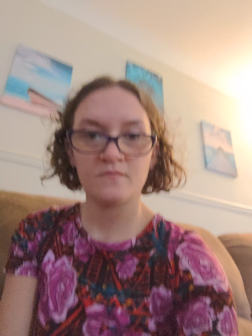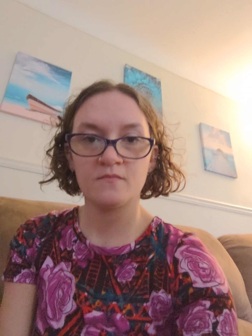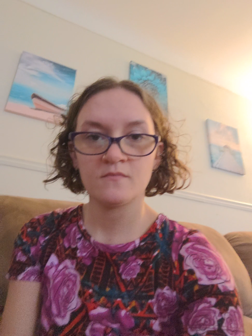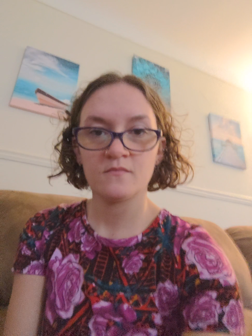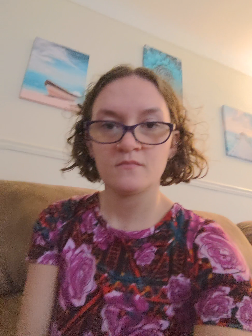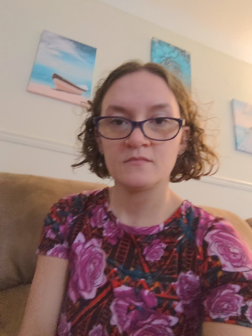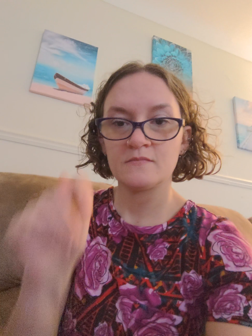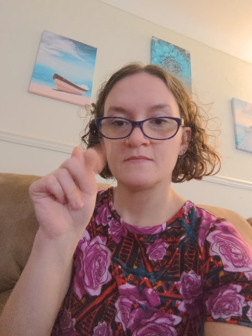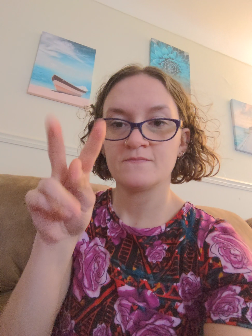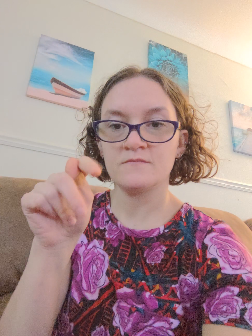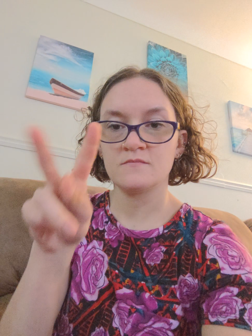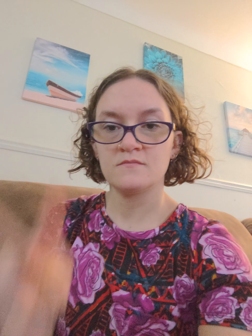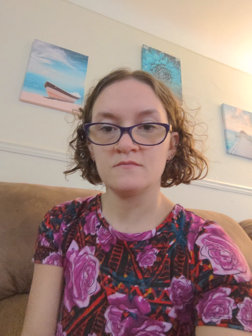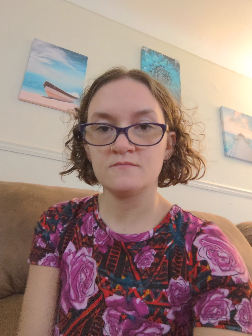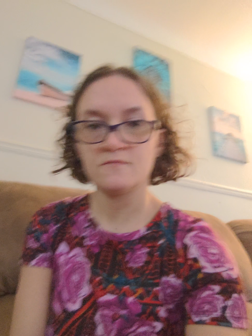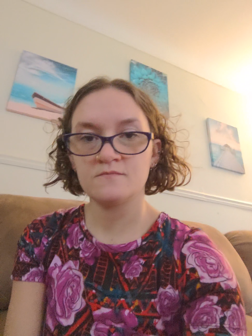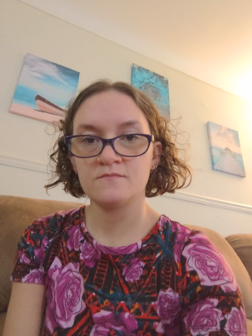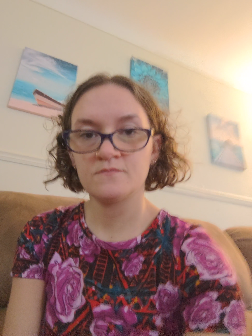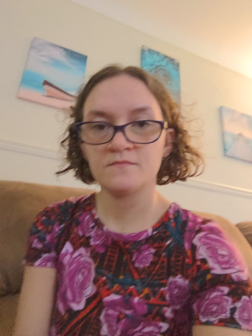TV